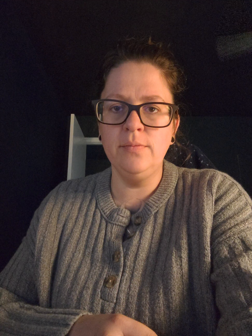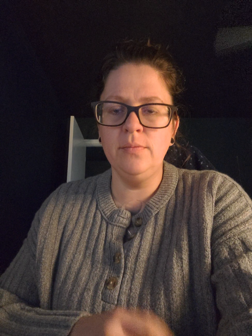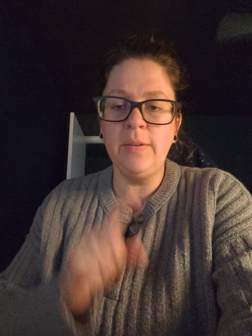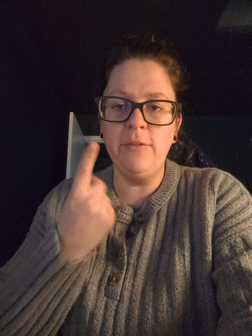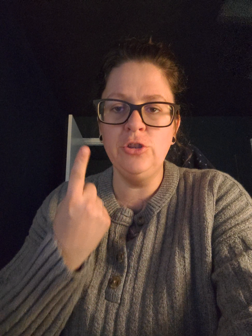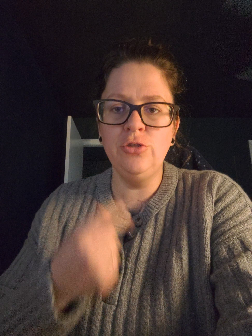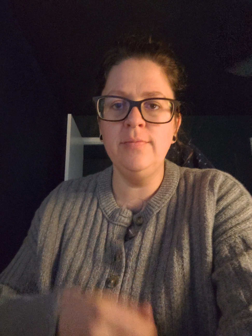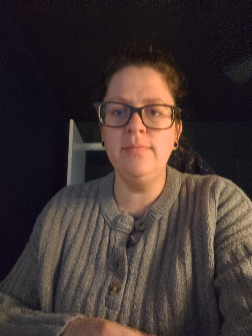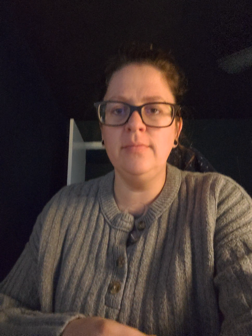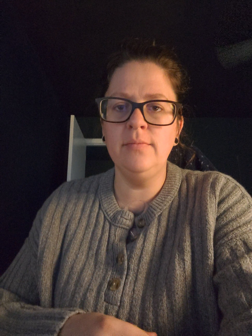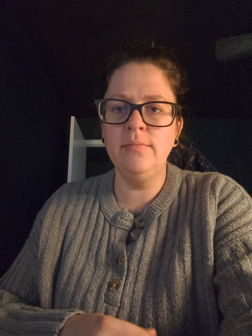first